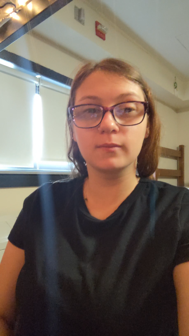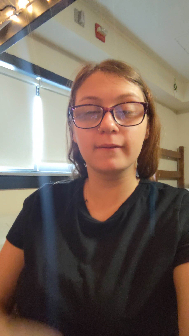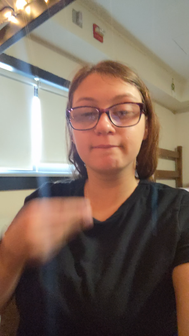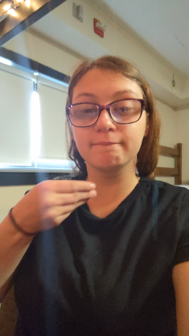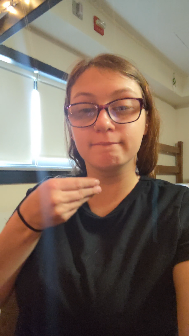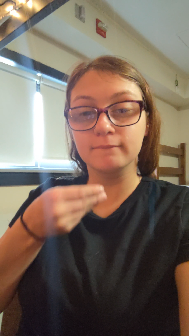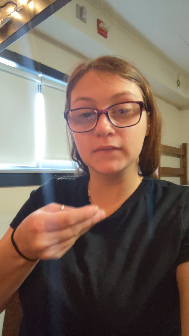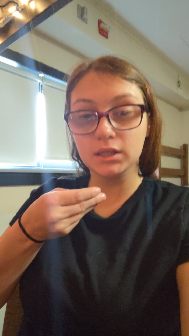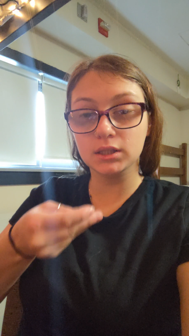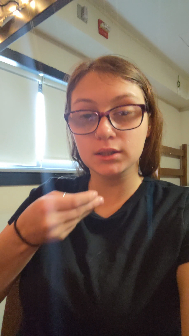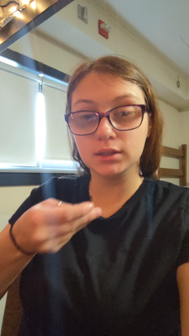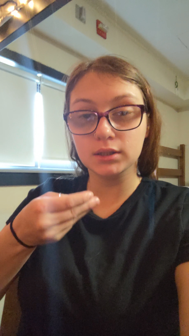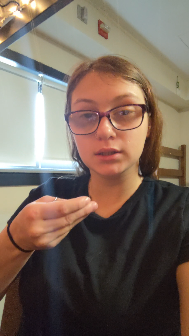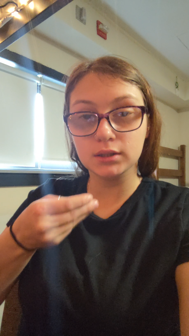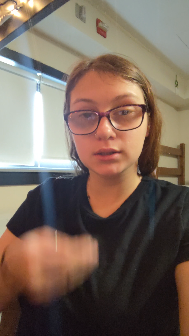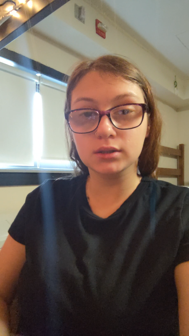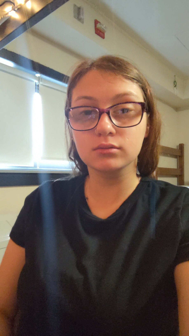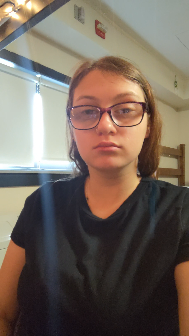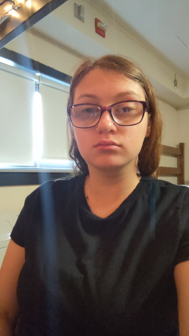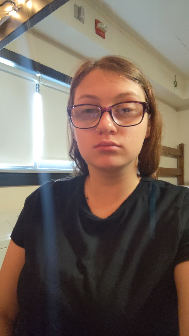feed